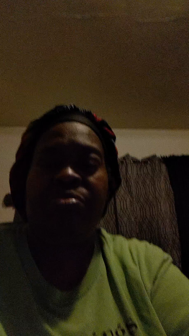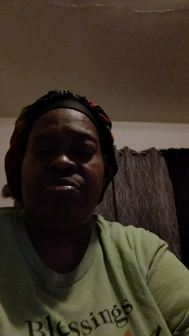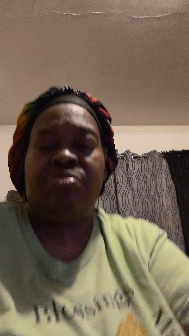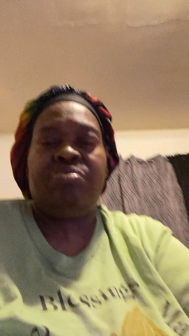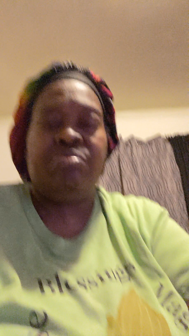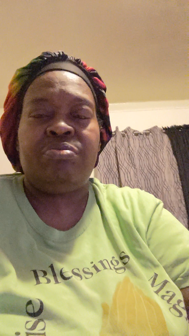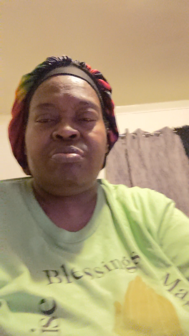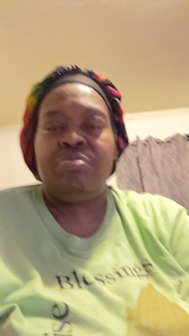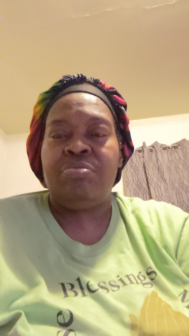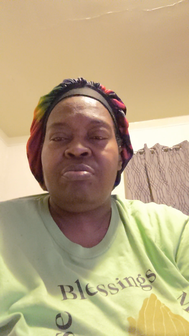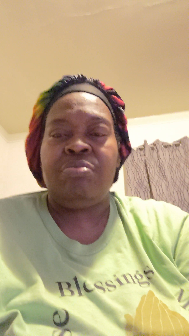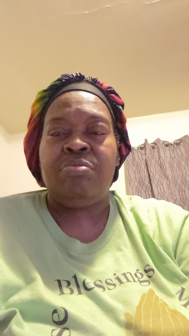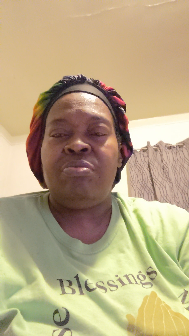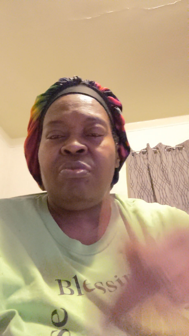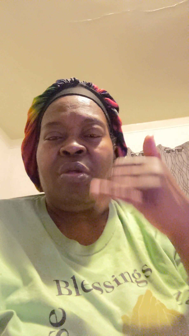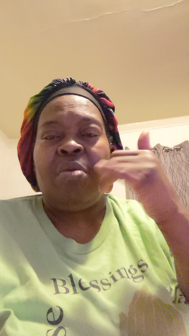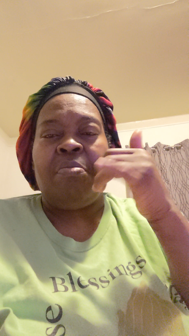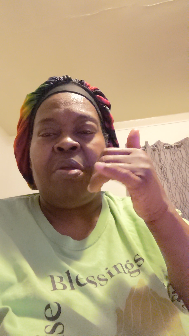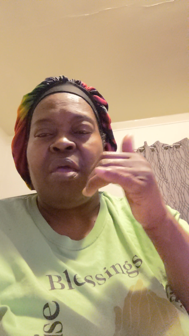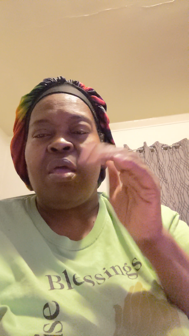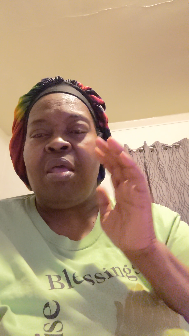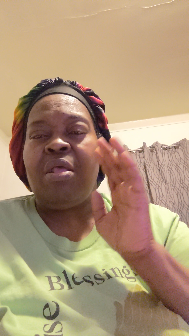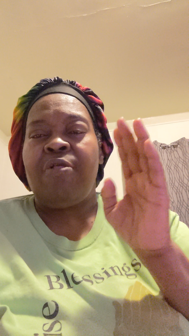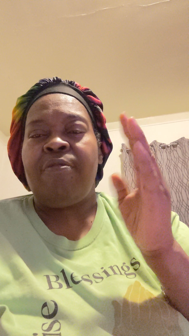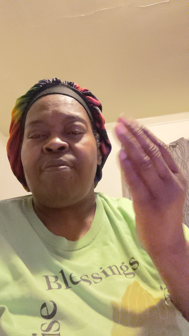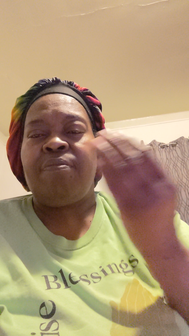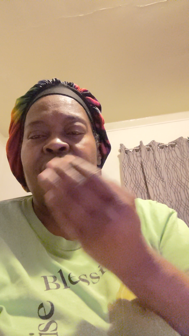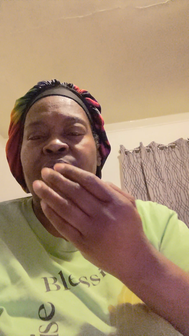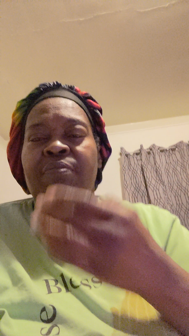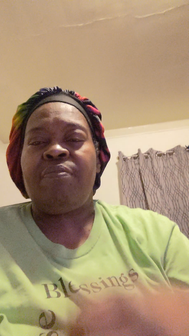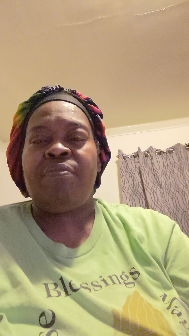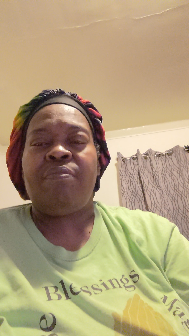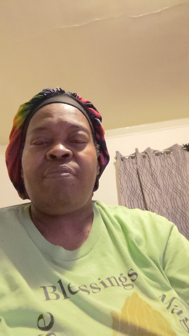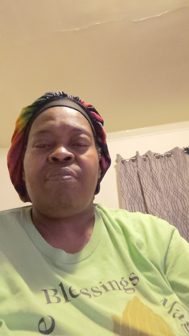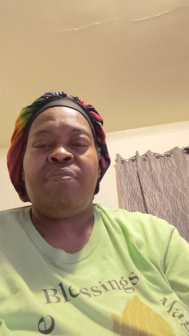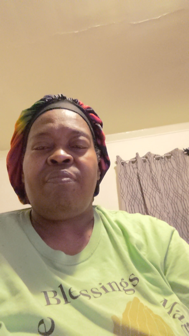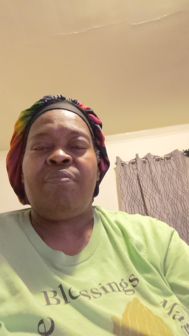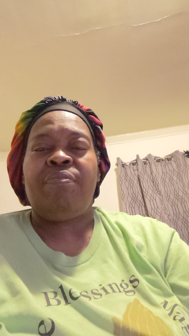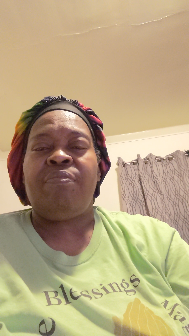playpen